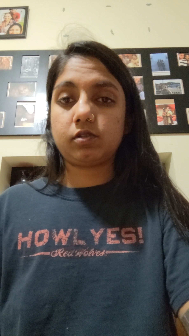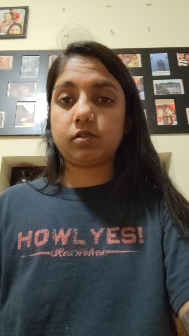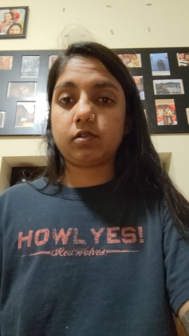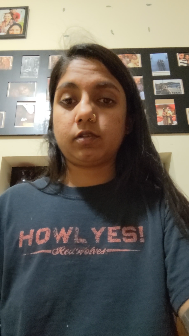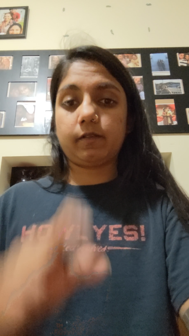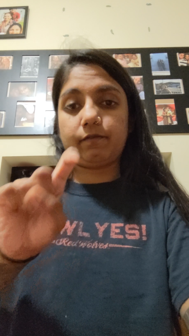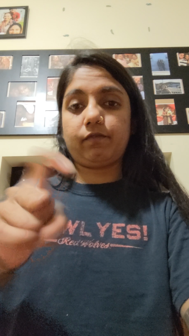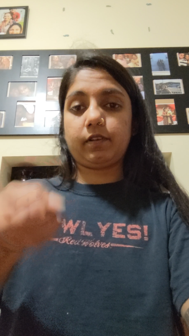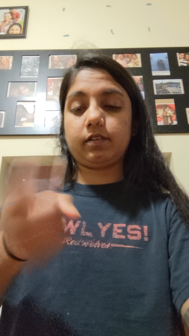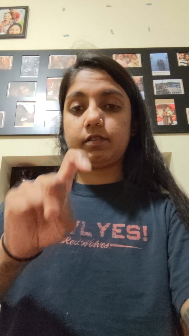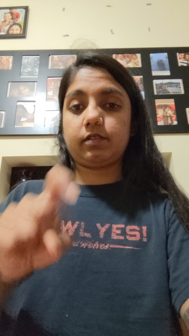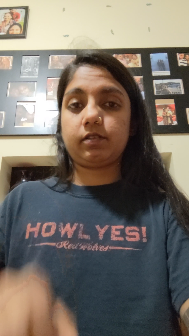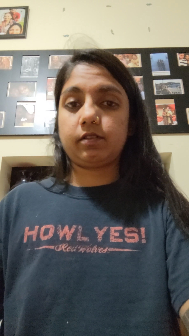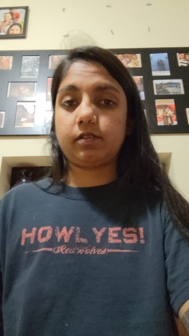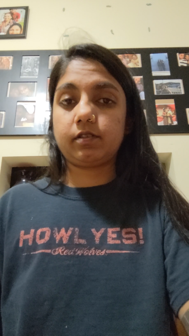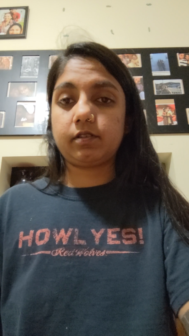friend